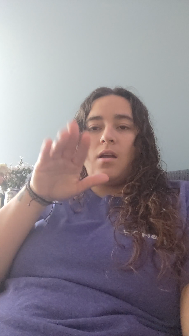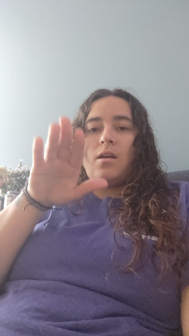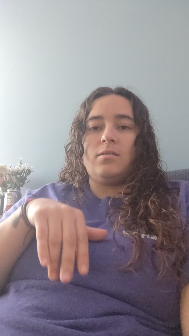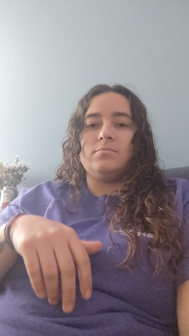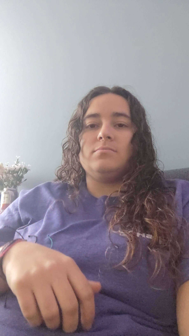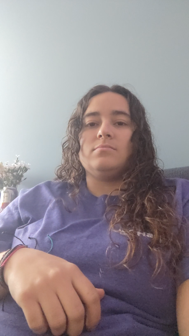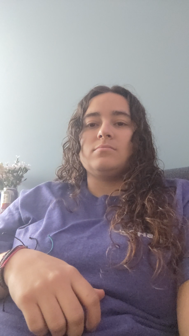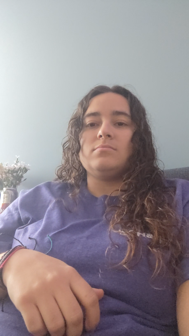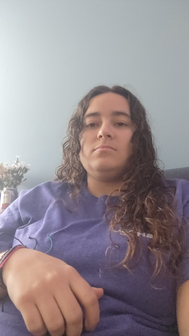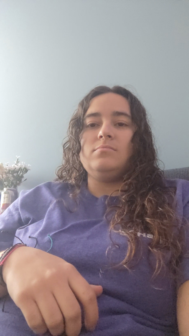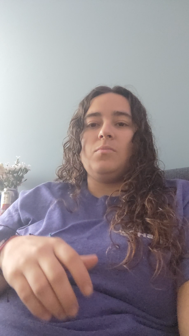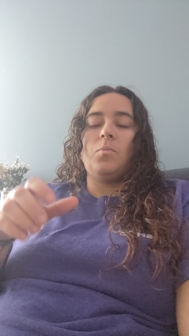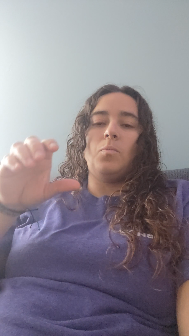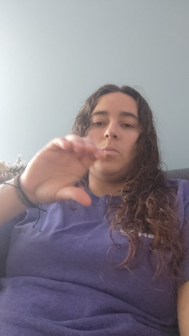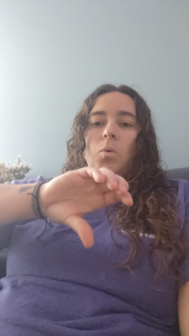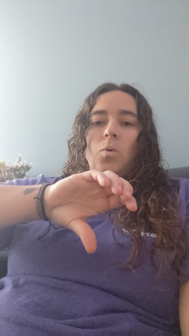pour